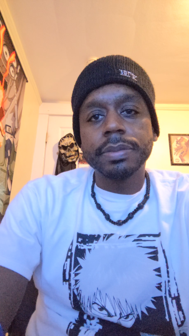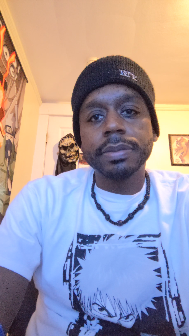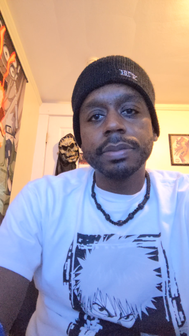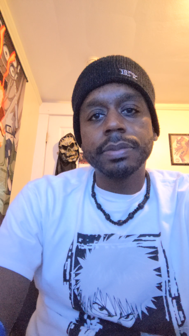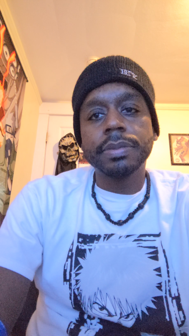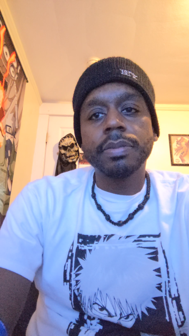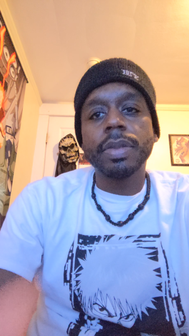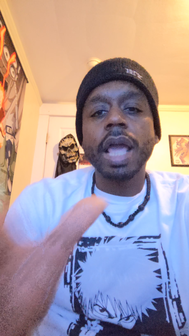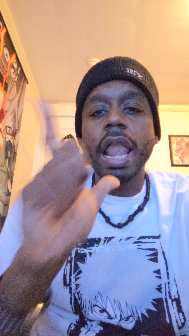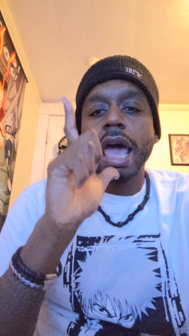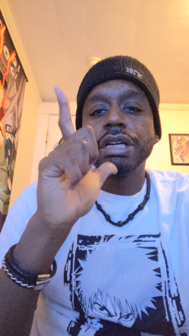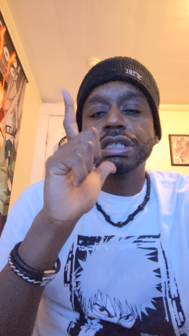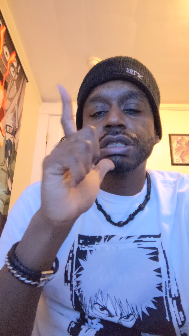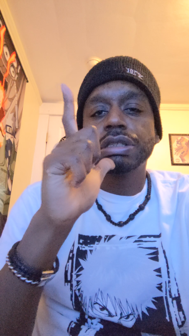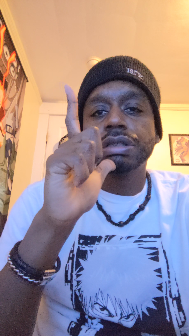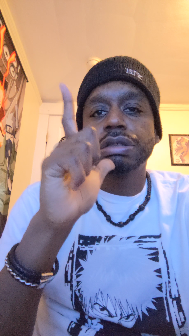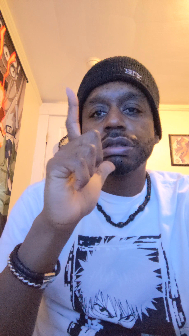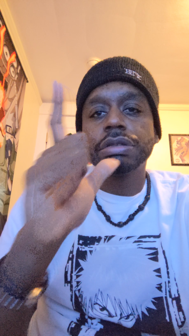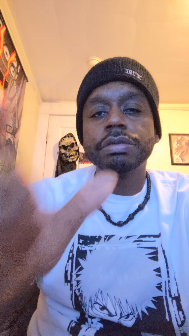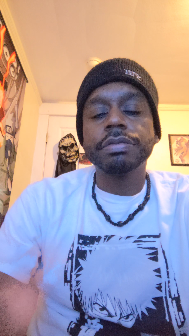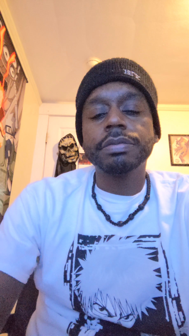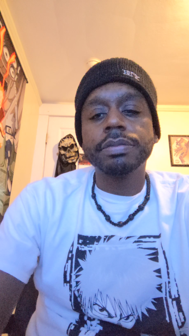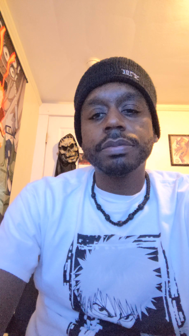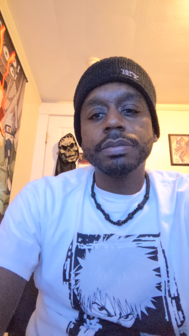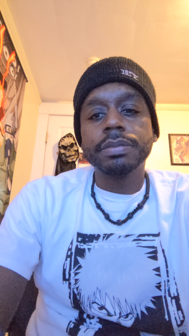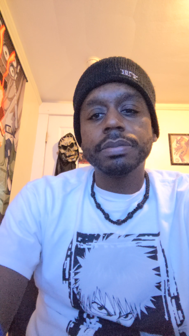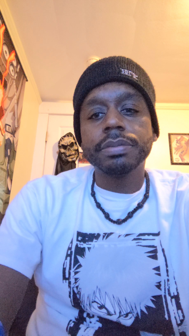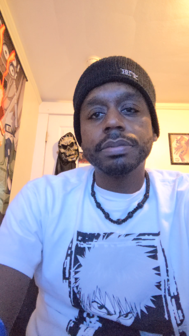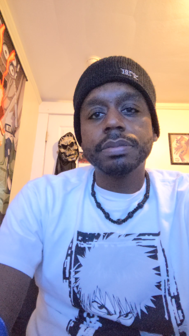lunch